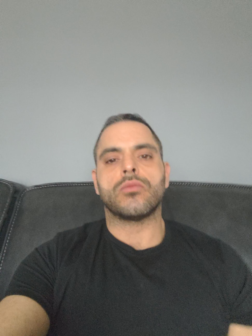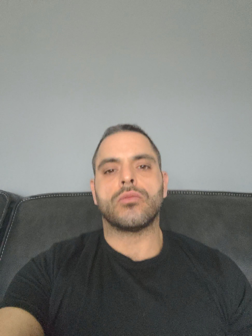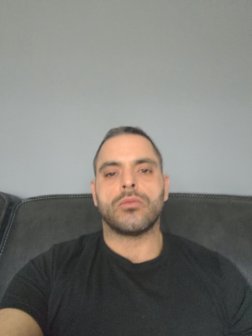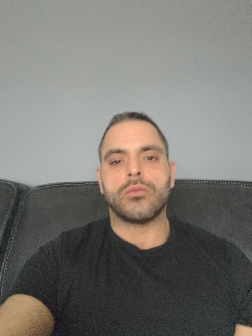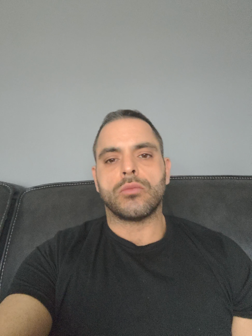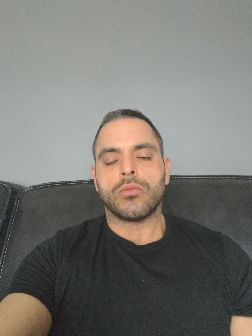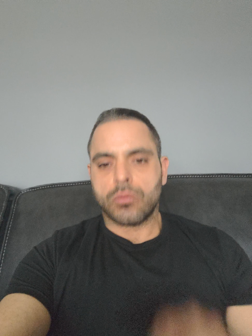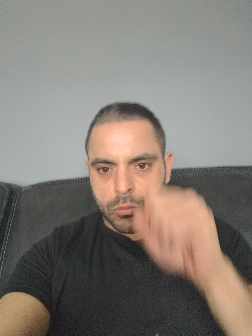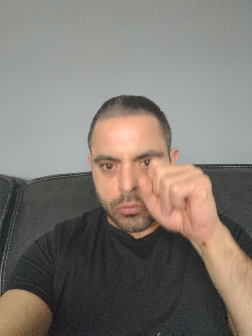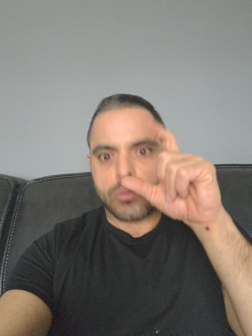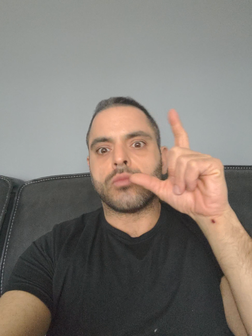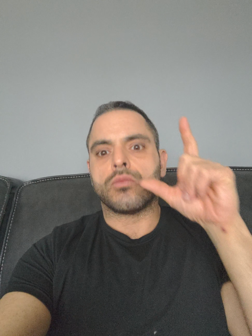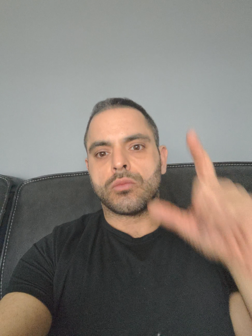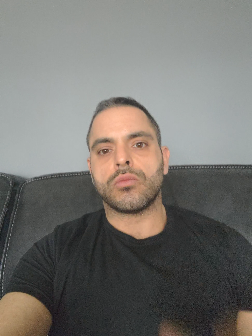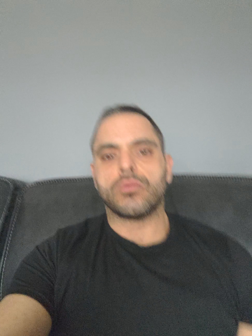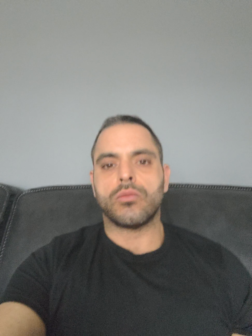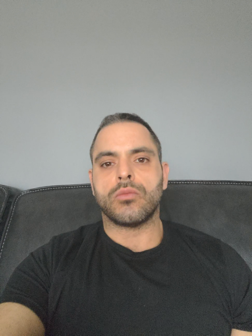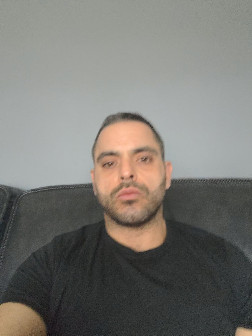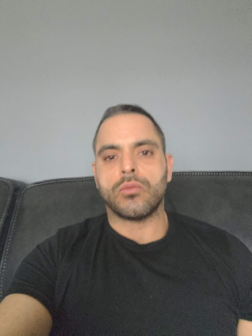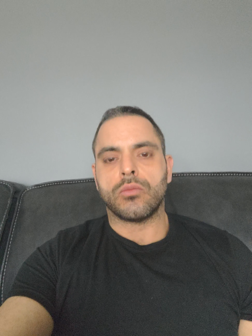wake